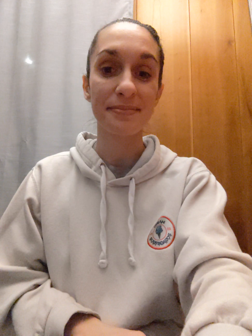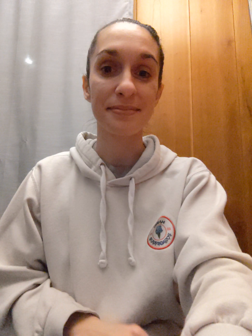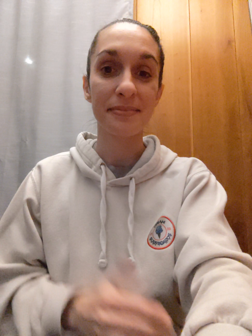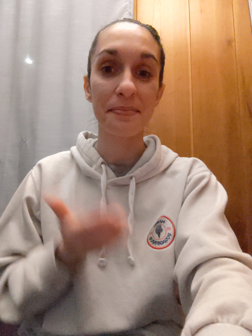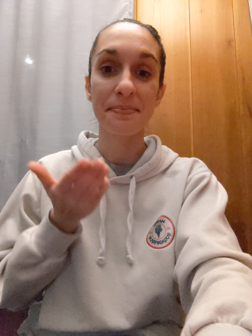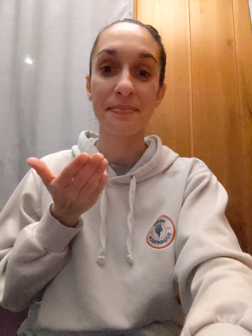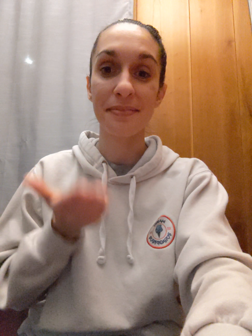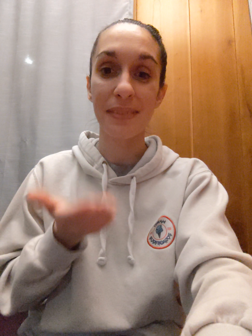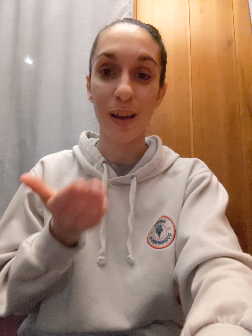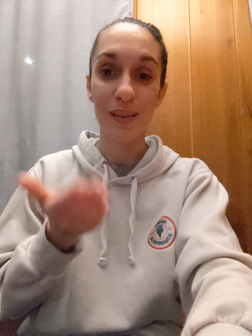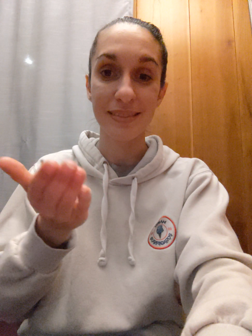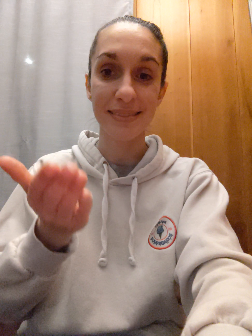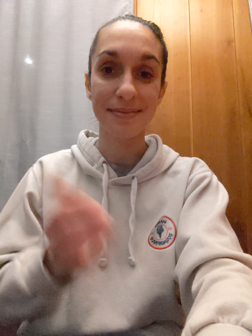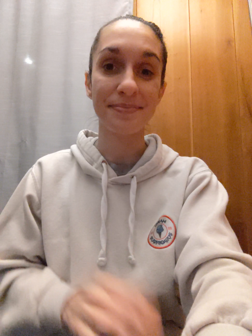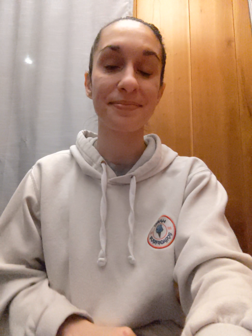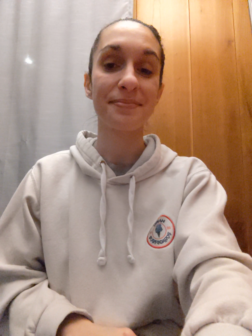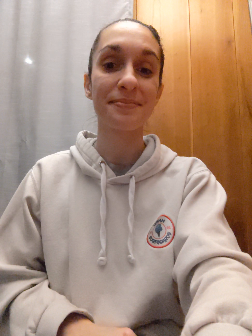boat